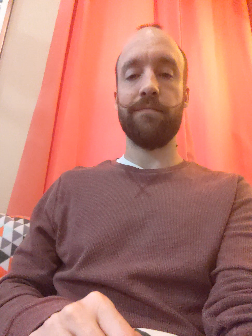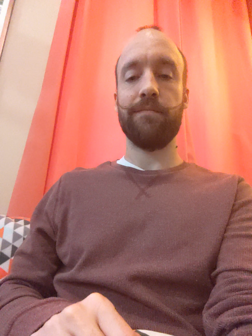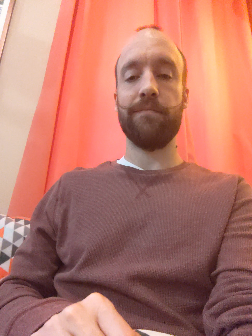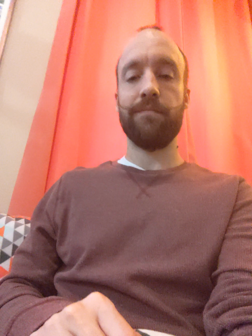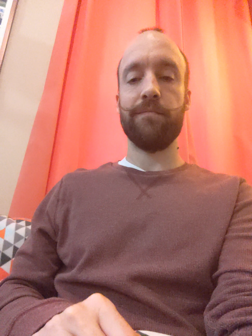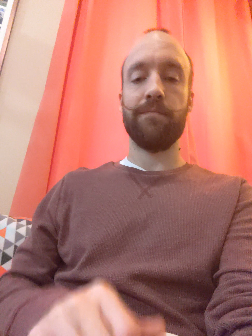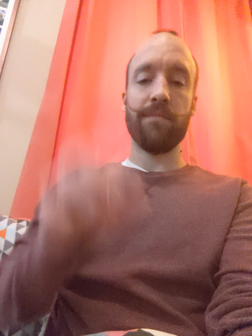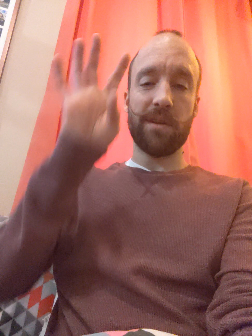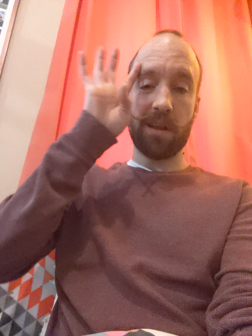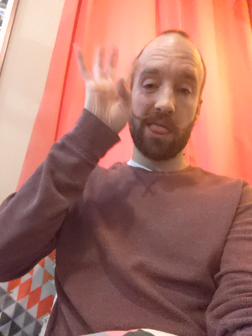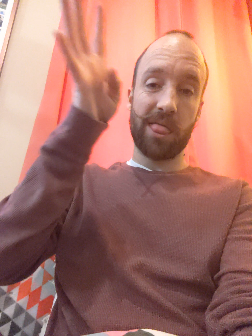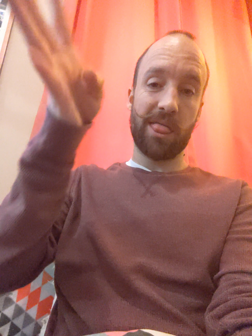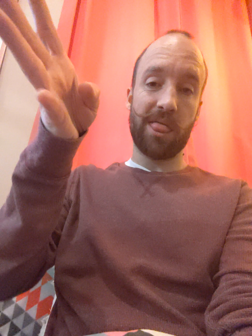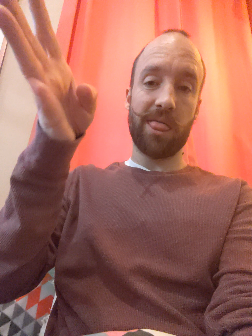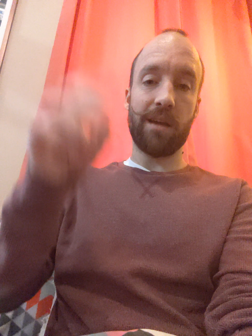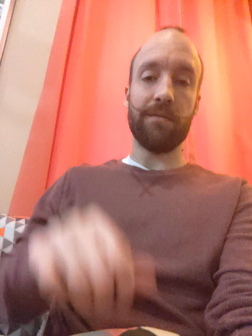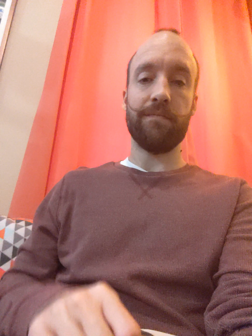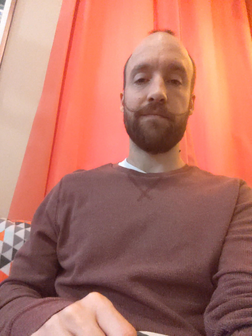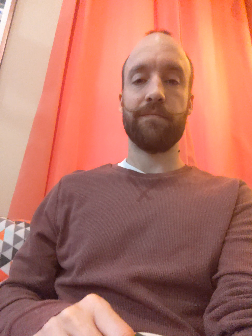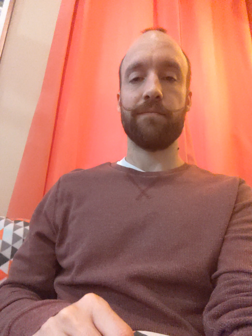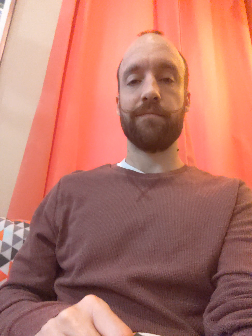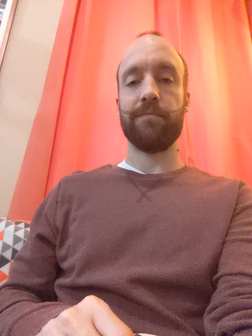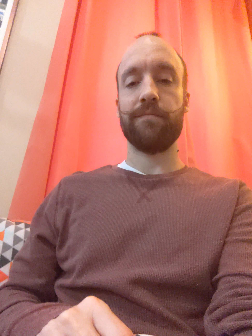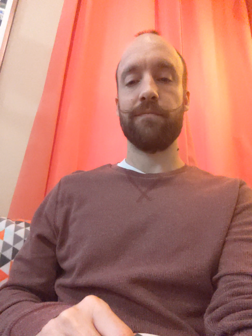pretend